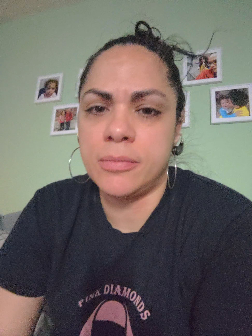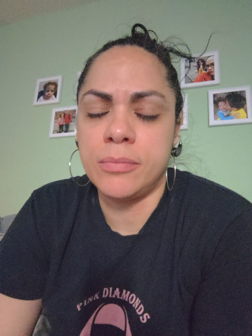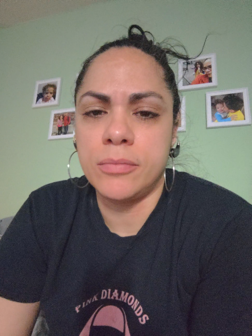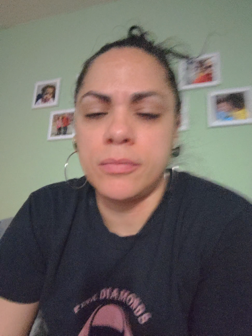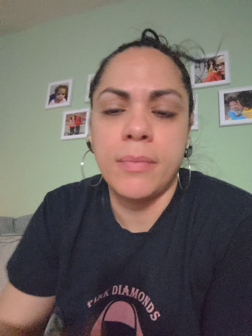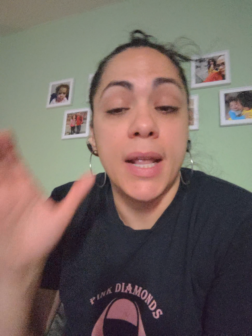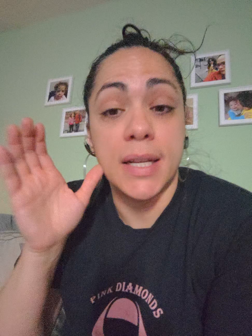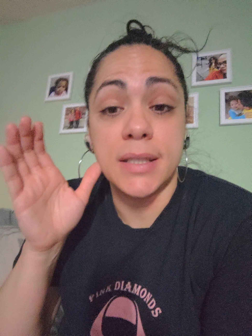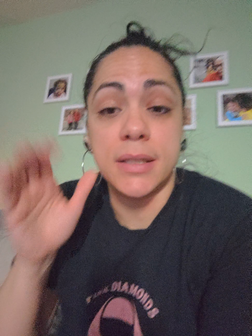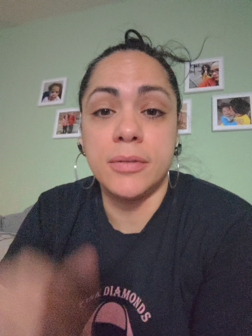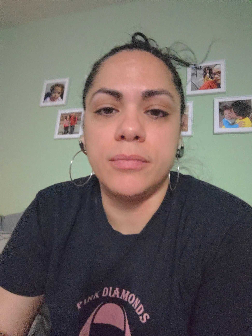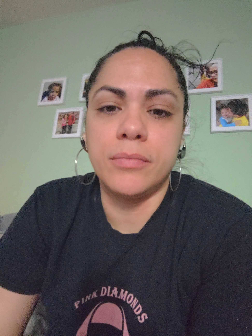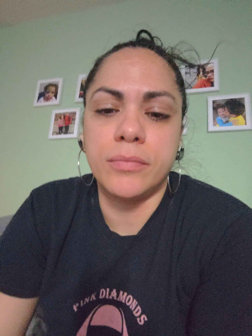listen